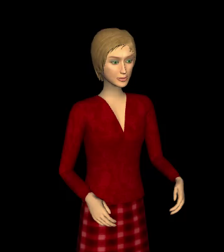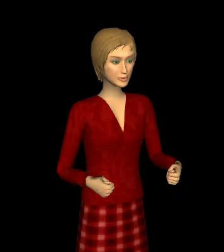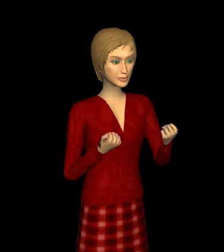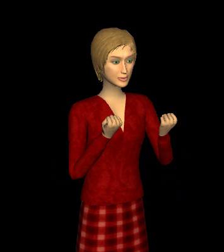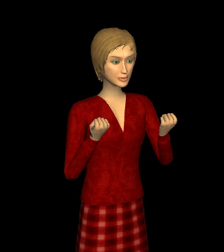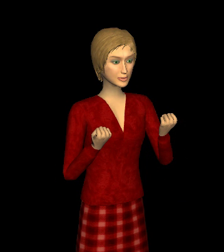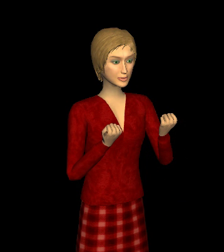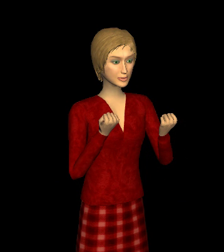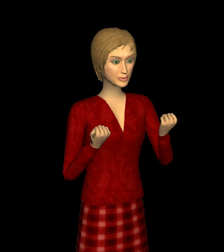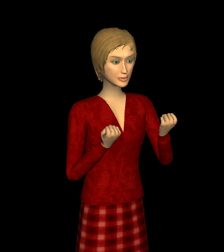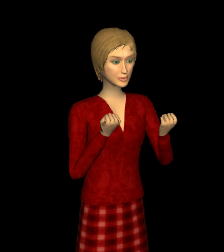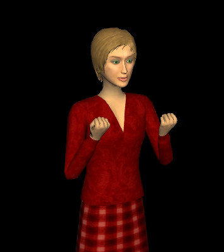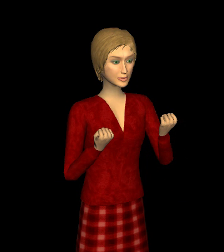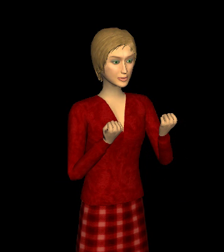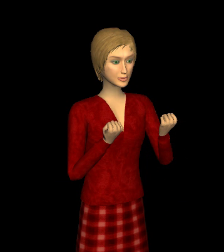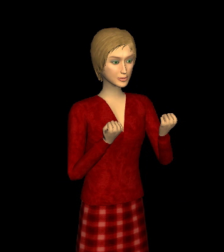ضربة